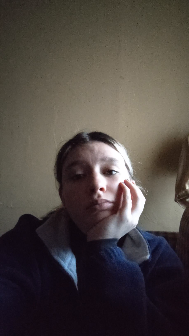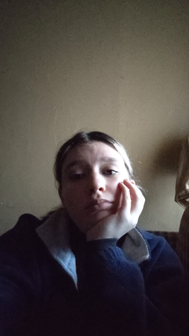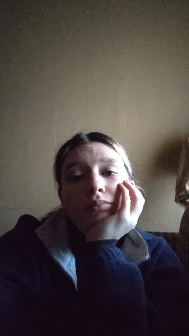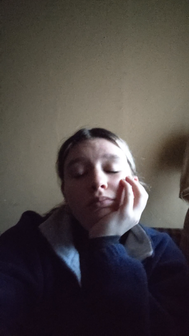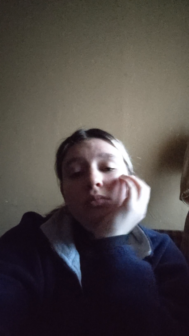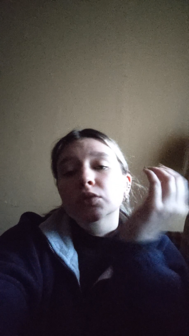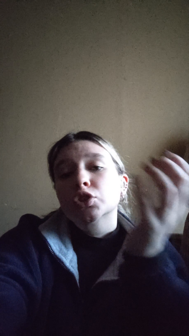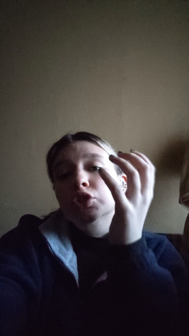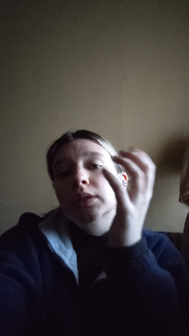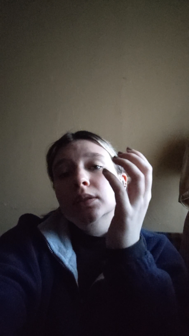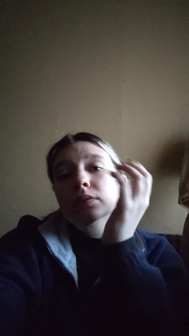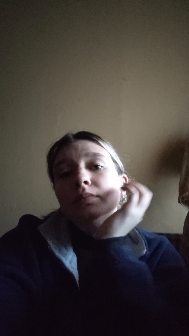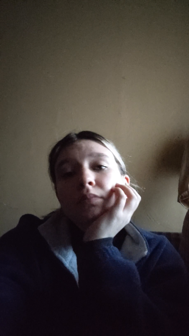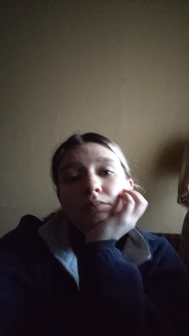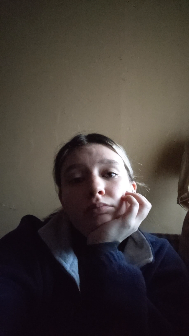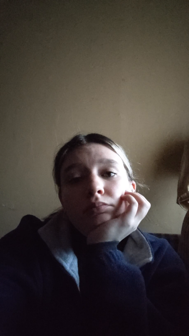shake